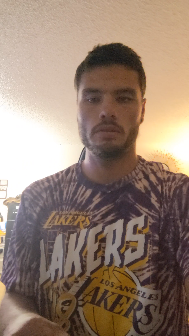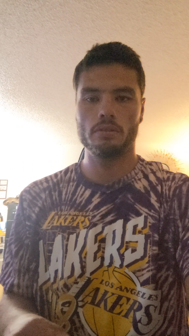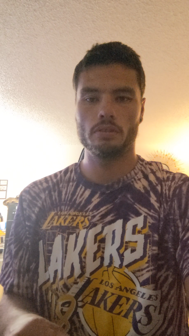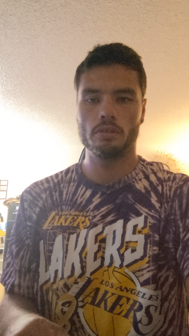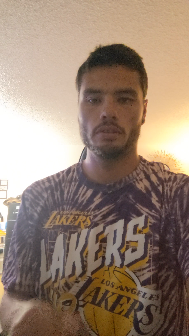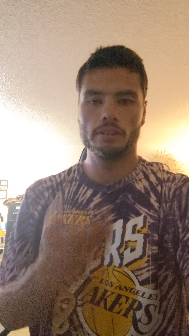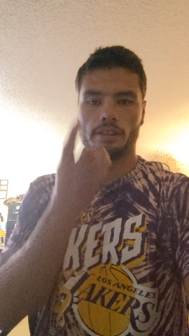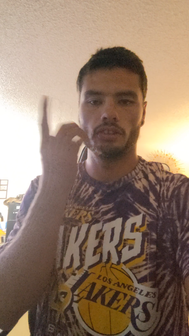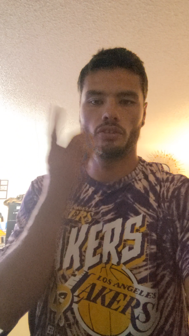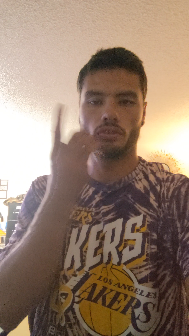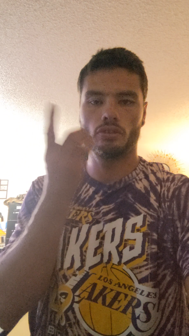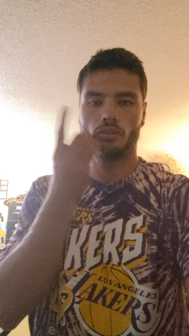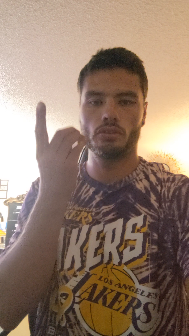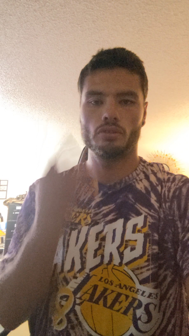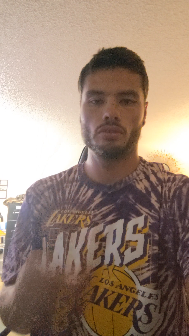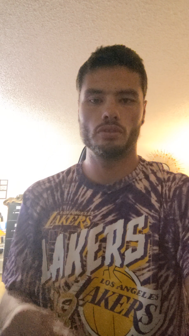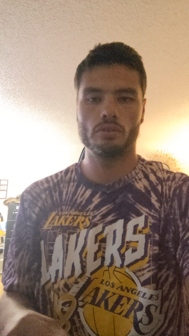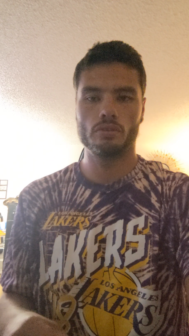dinner